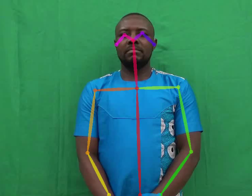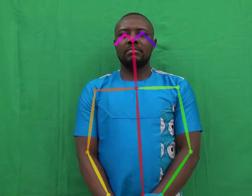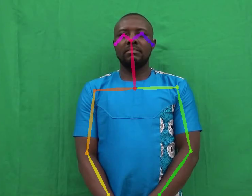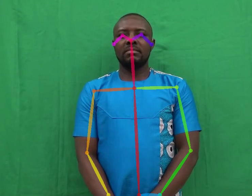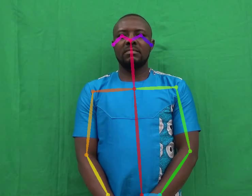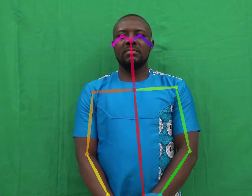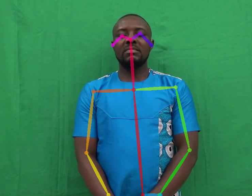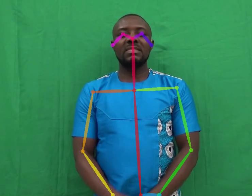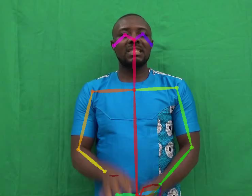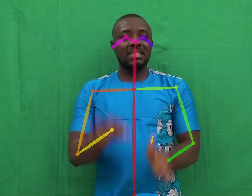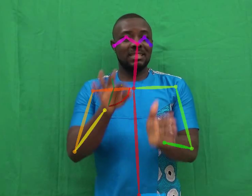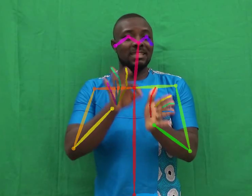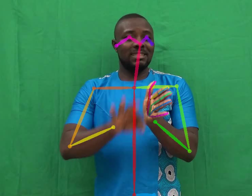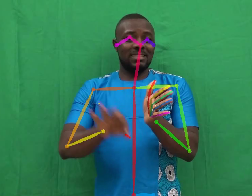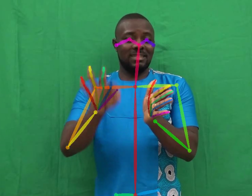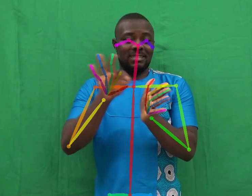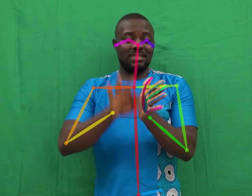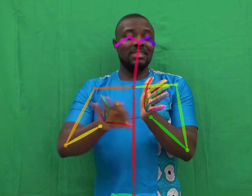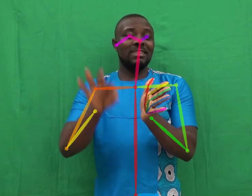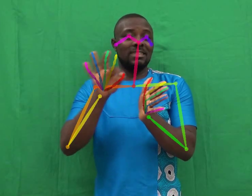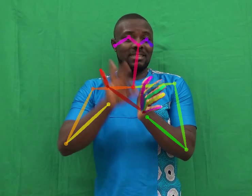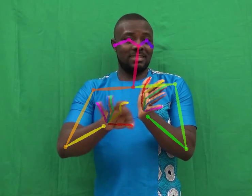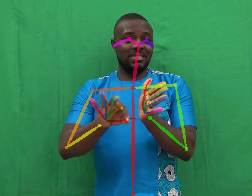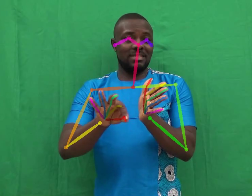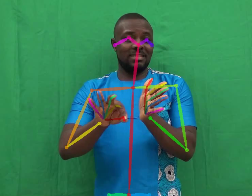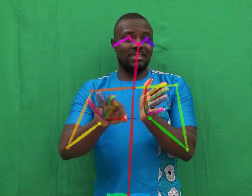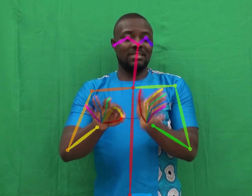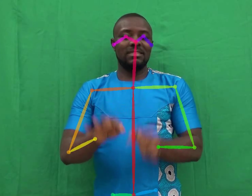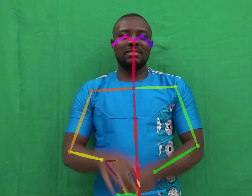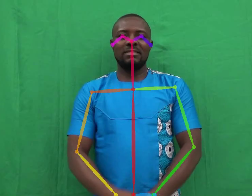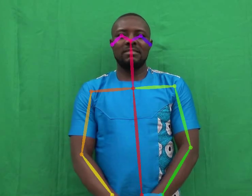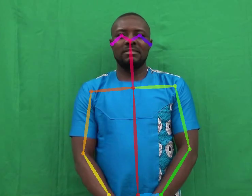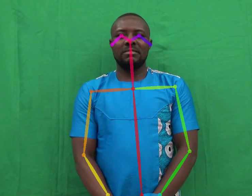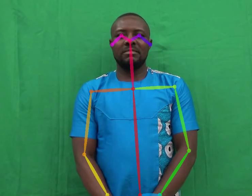count